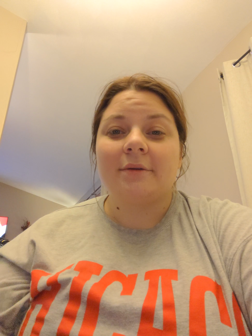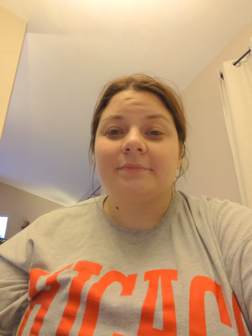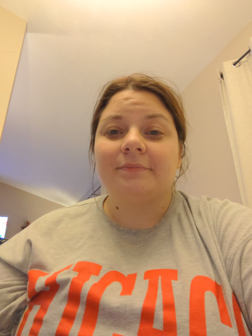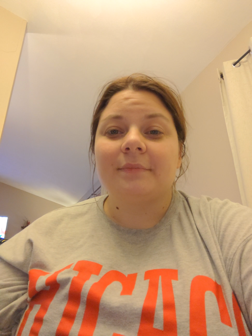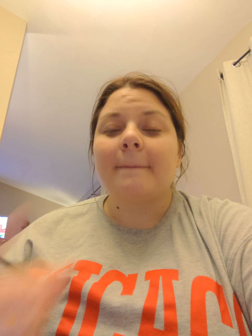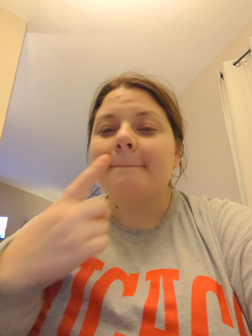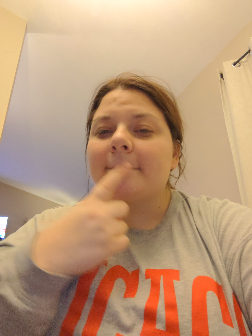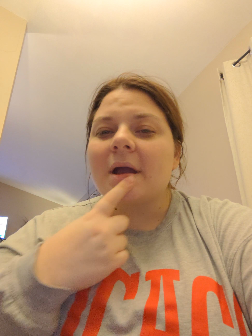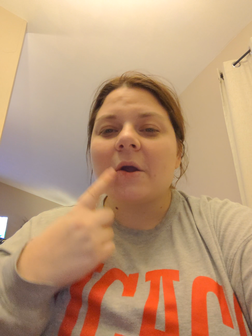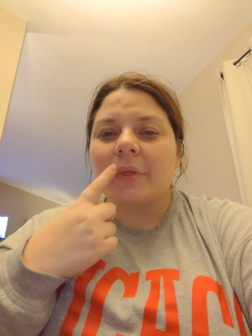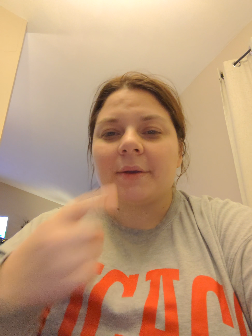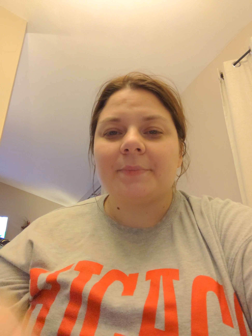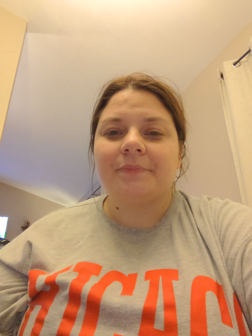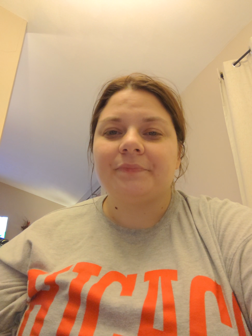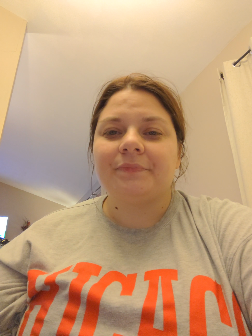mouth